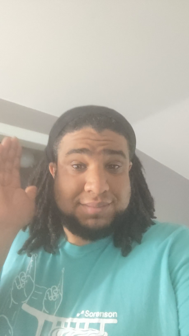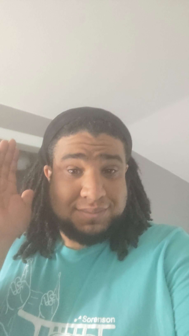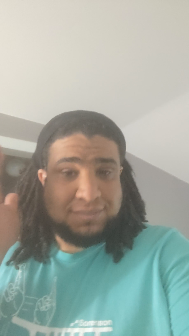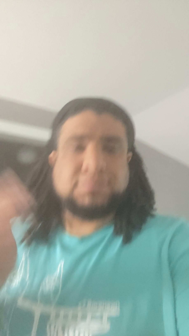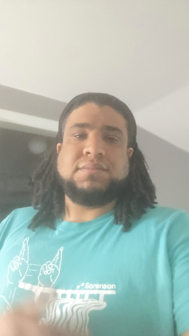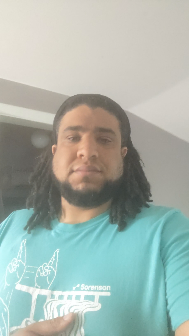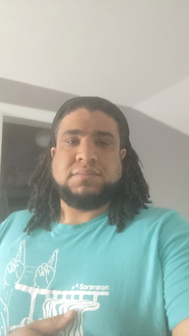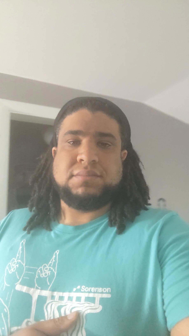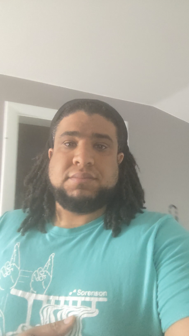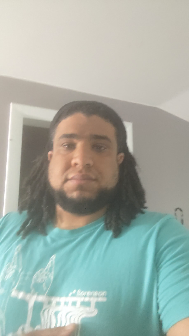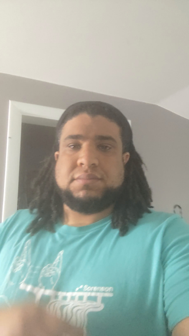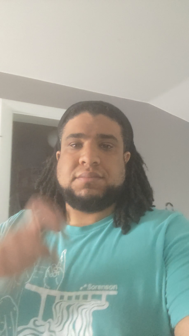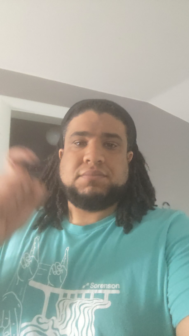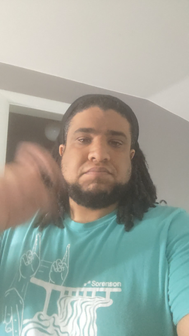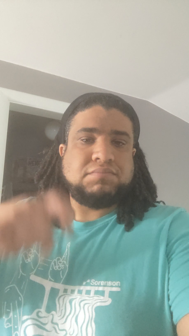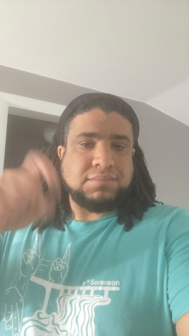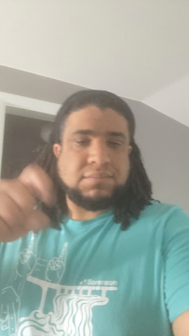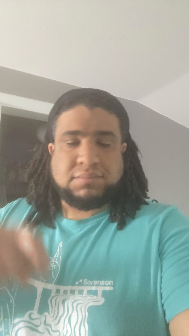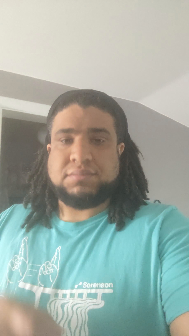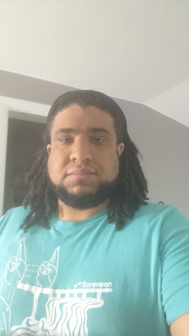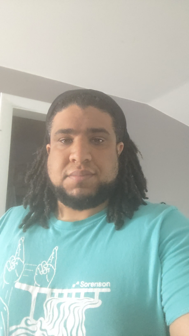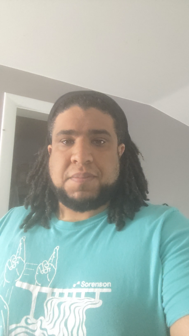need